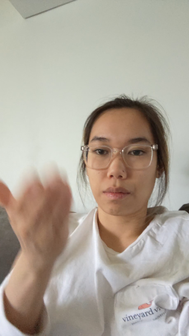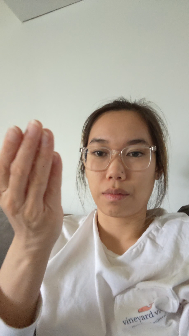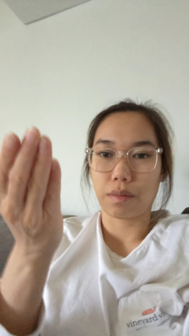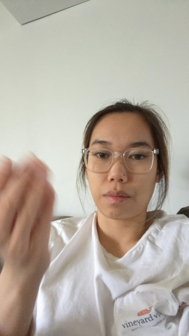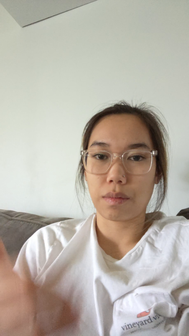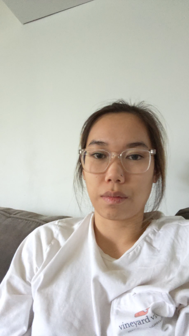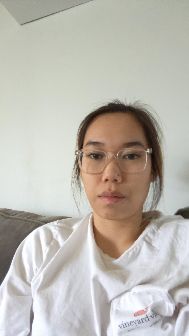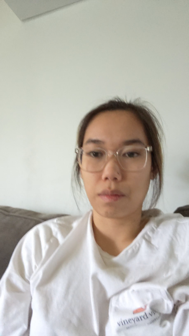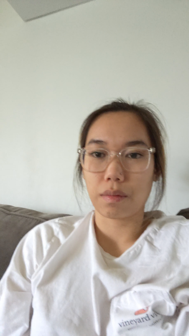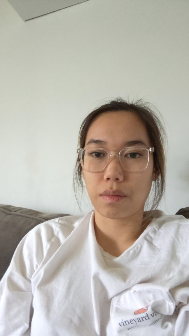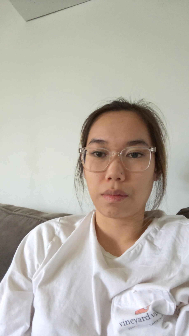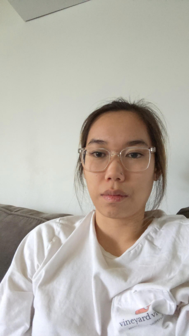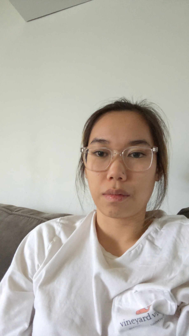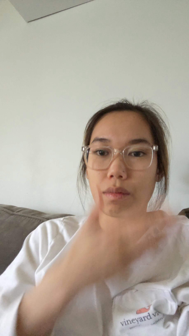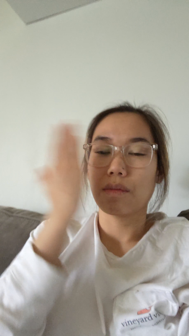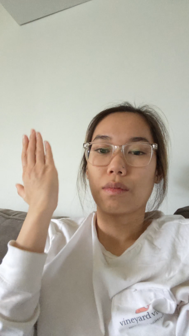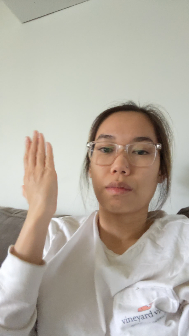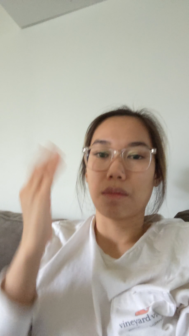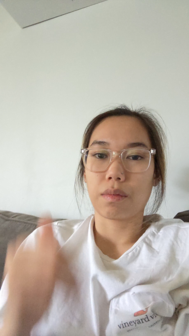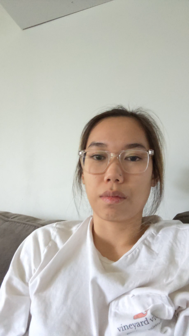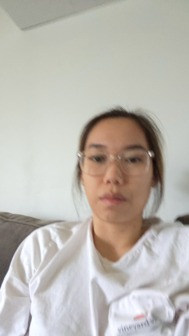all gone